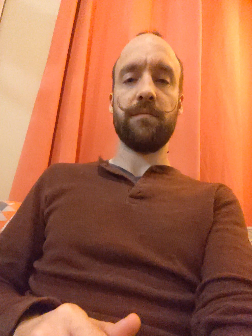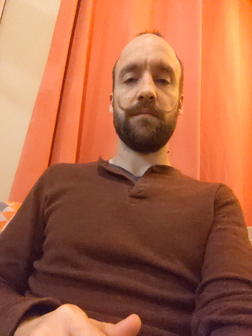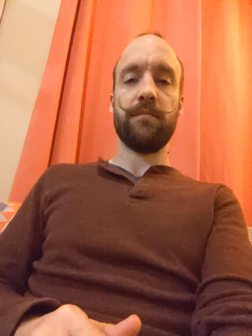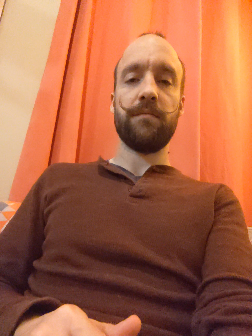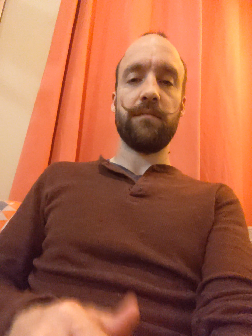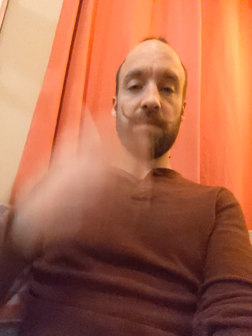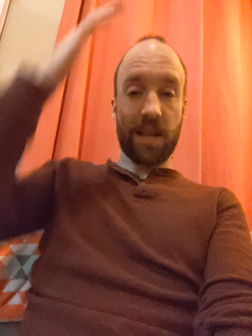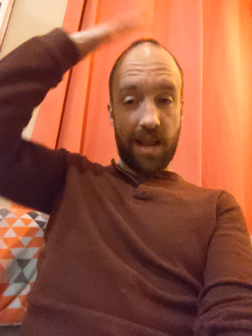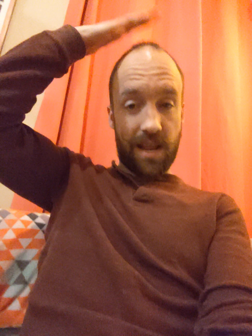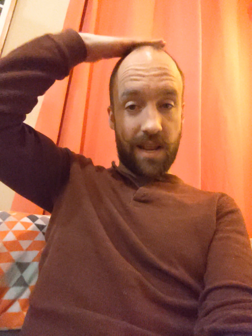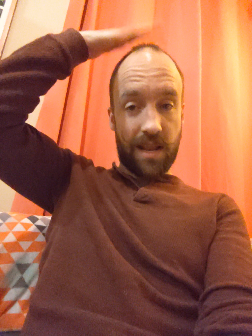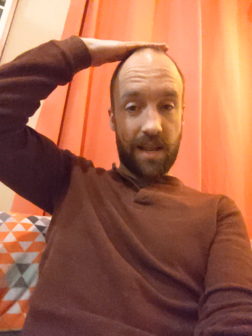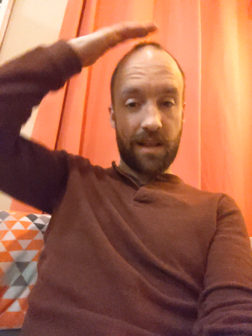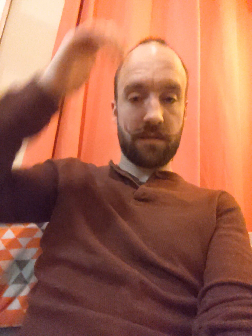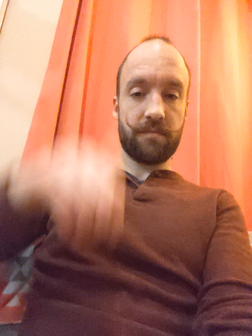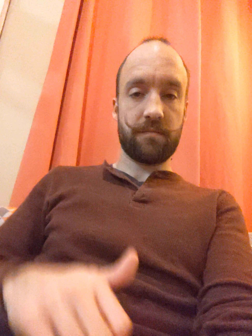hat